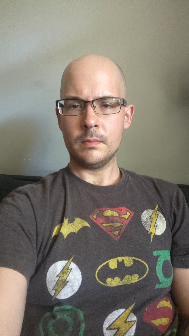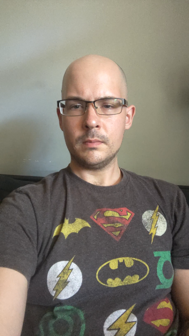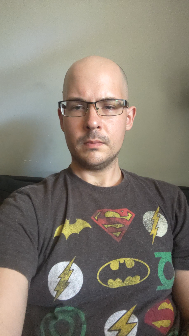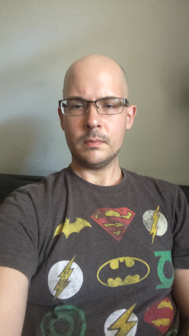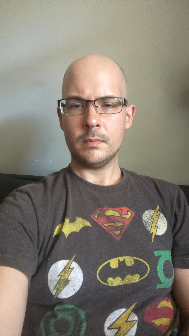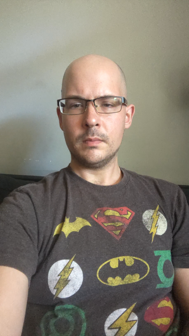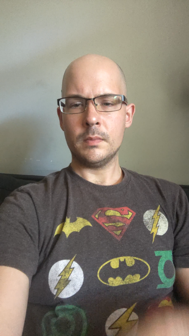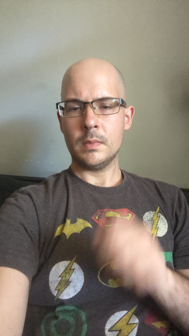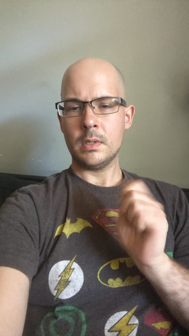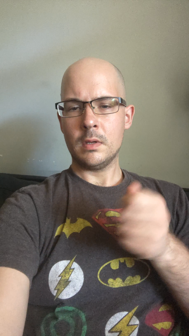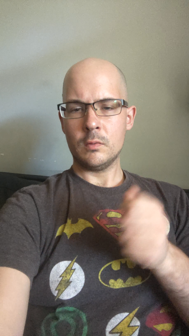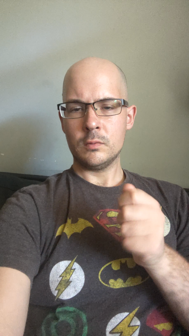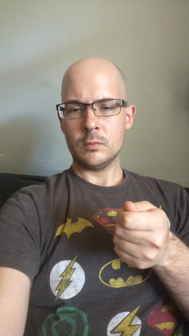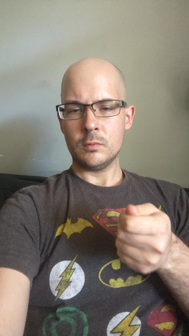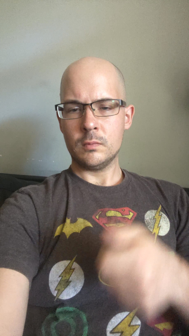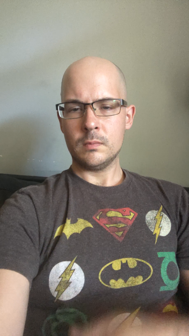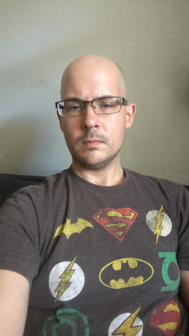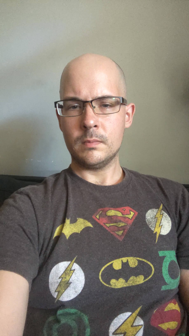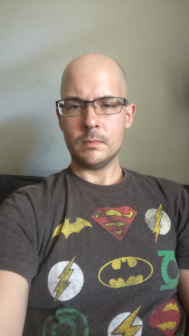cart